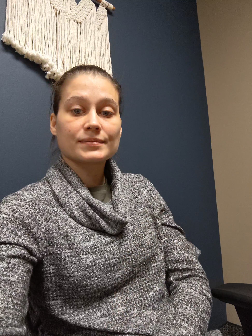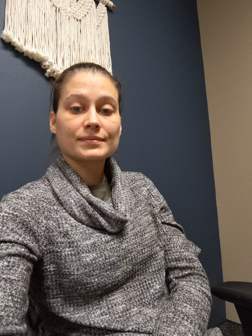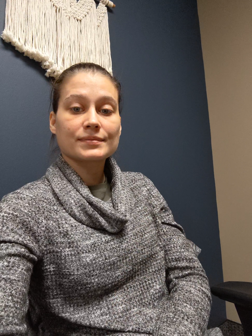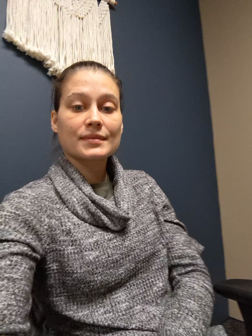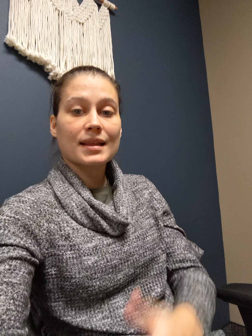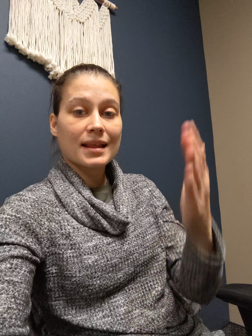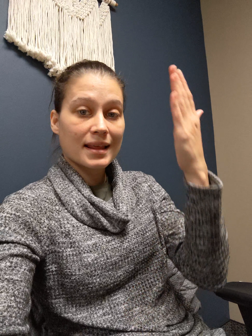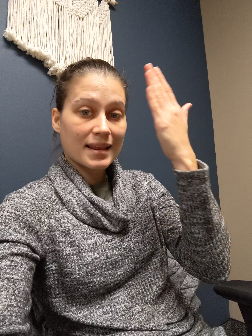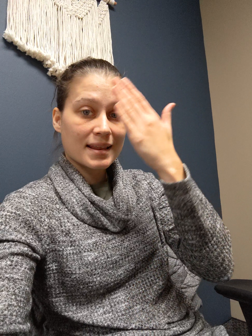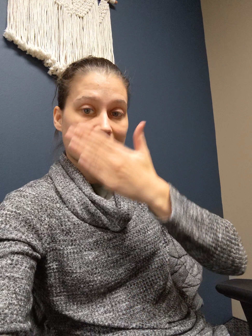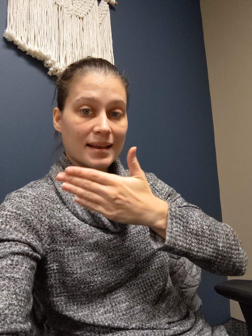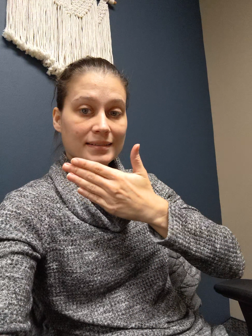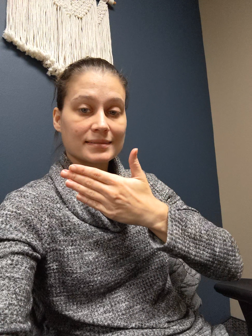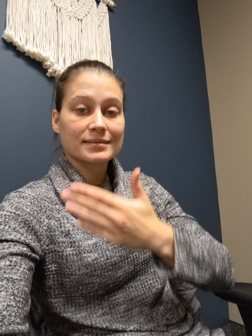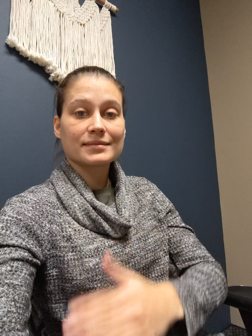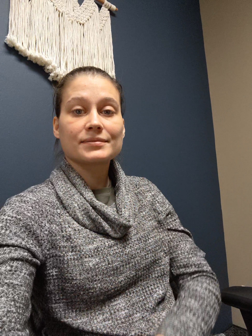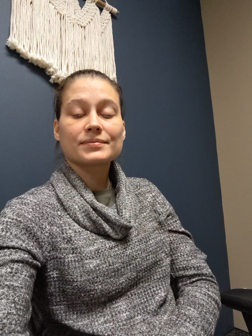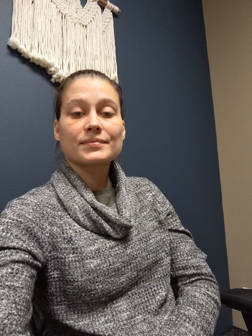night